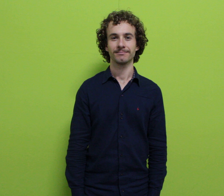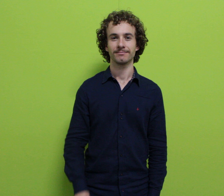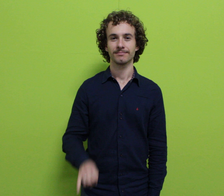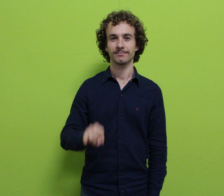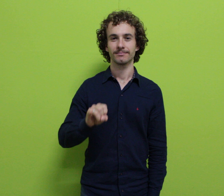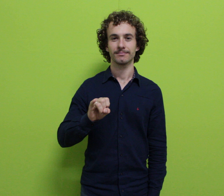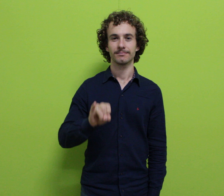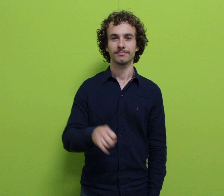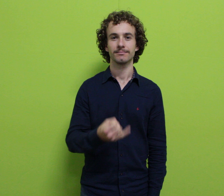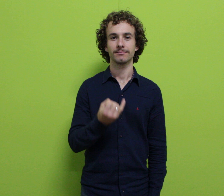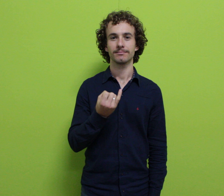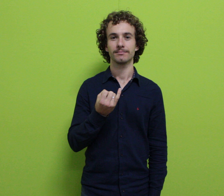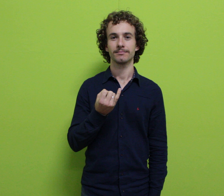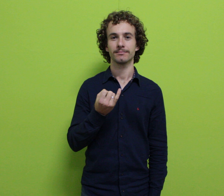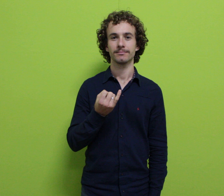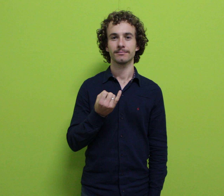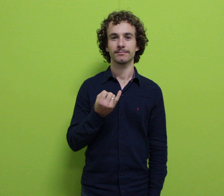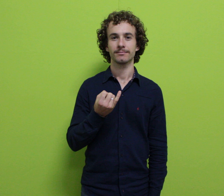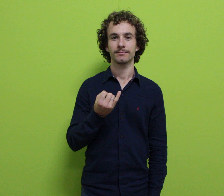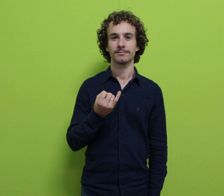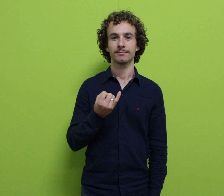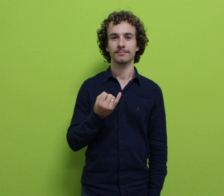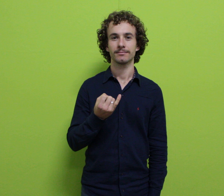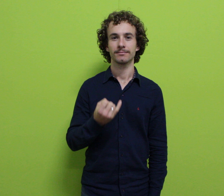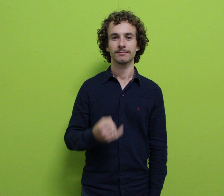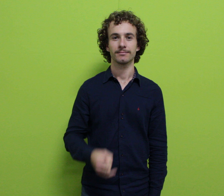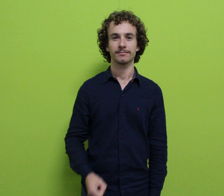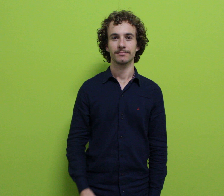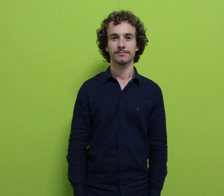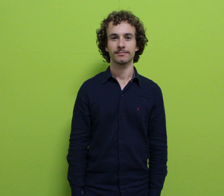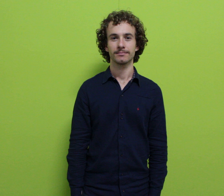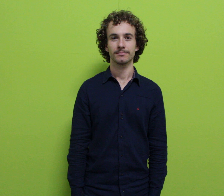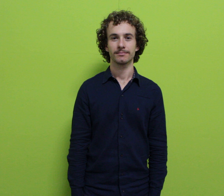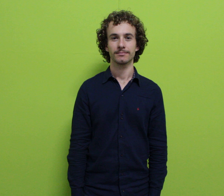aproveitar